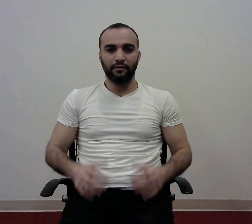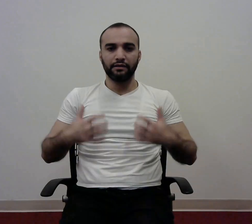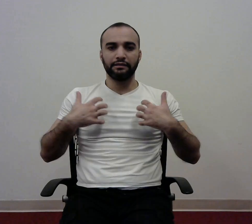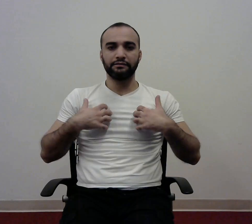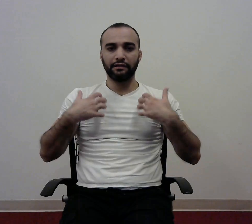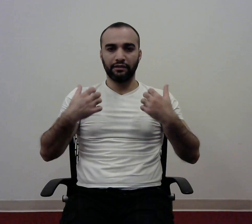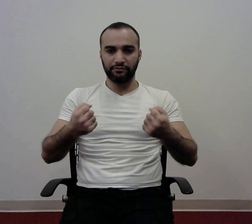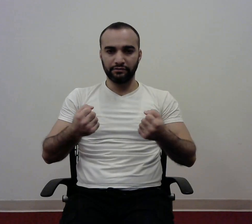sağlam